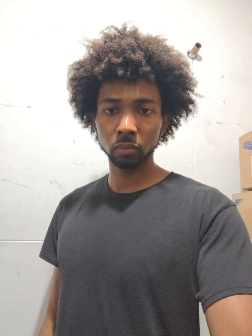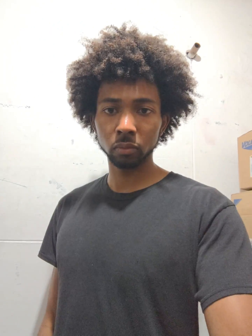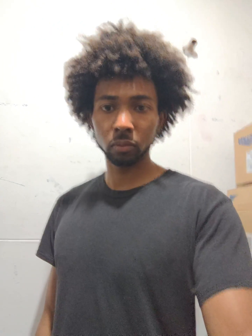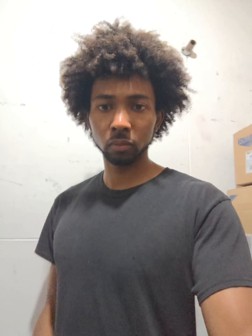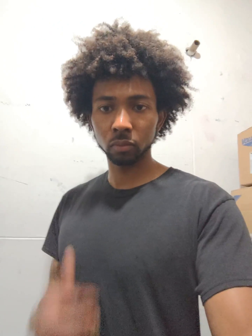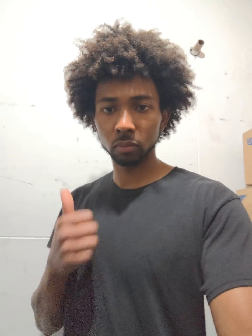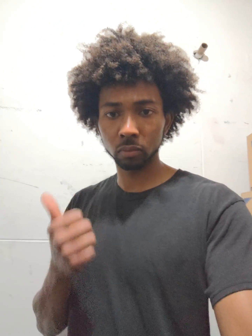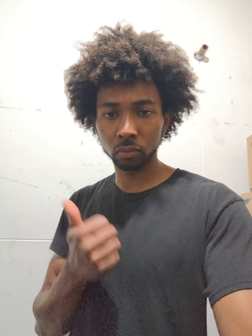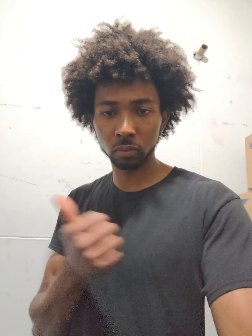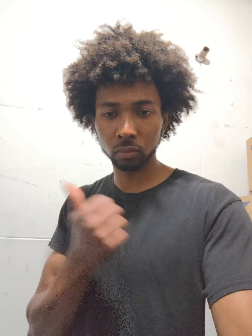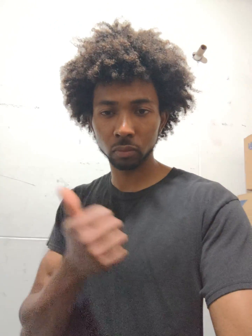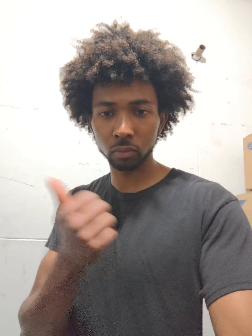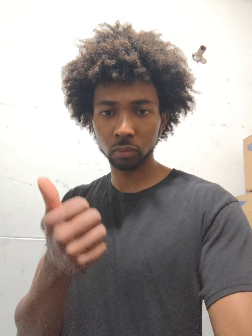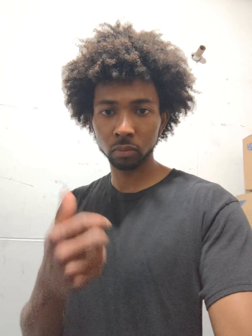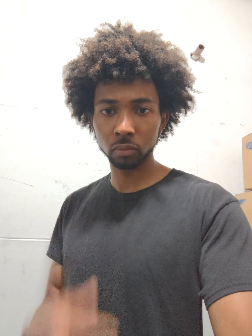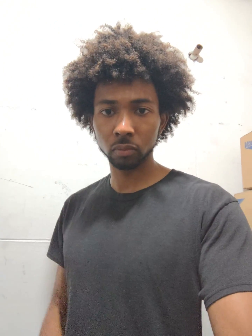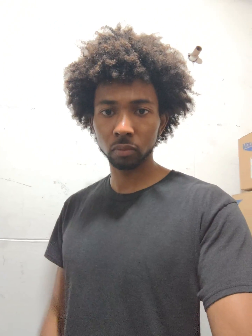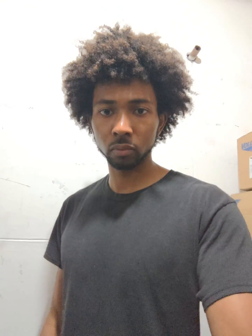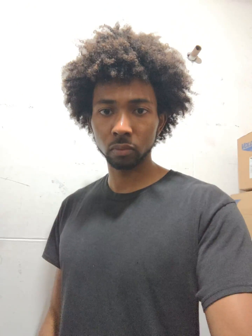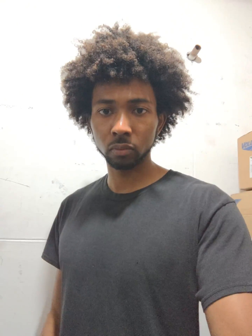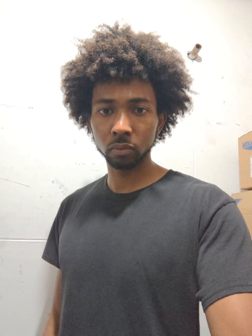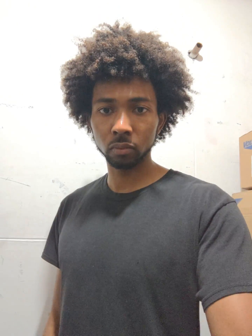chase